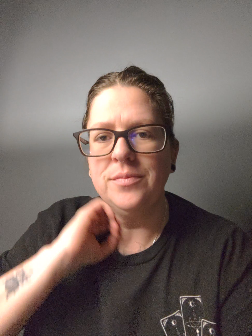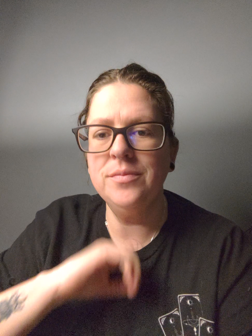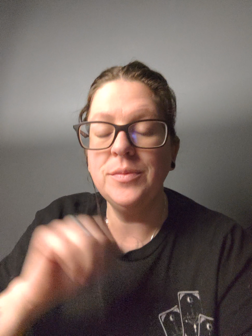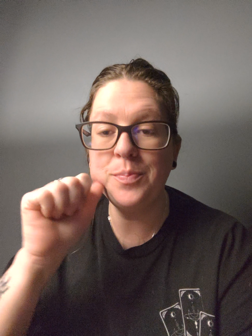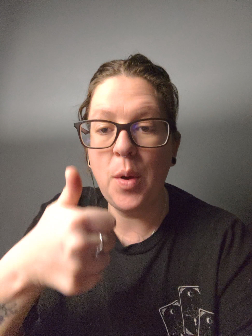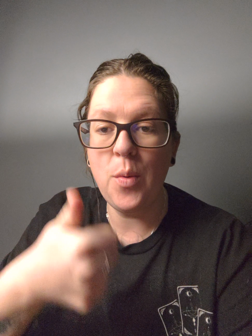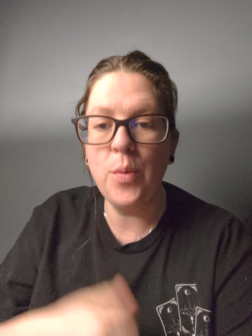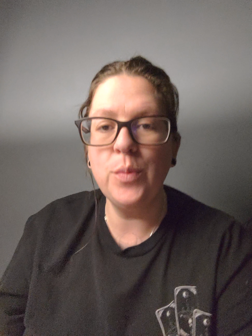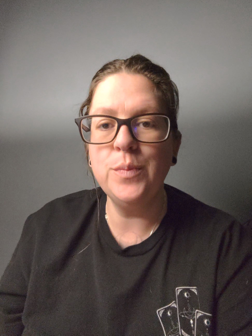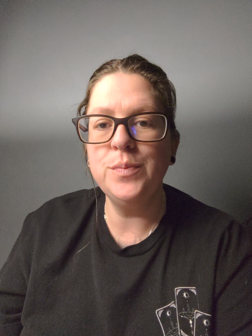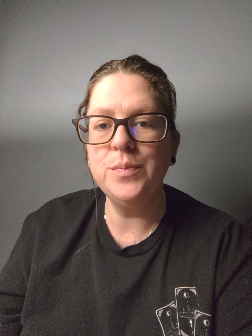tomorrow